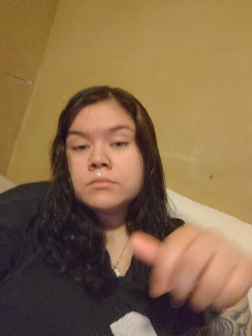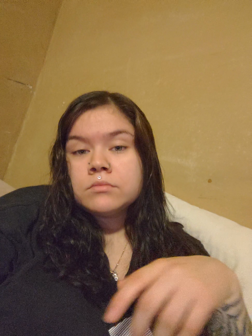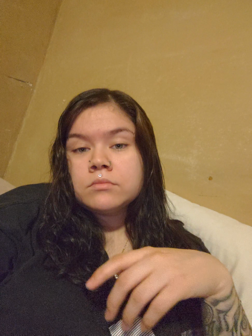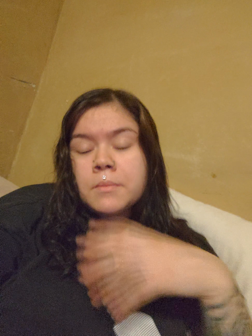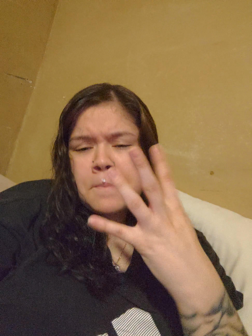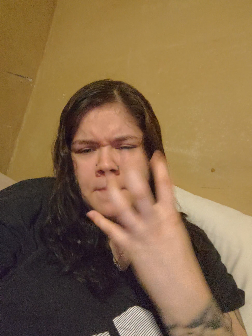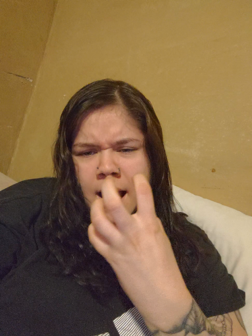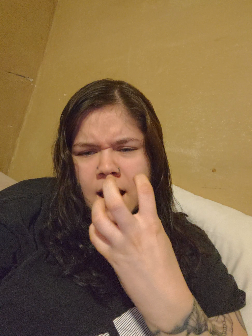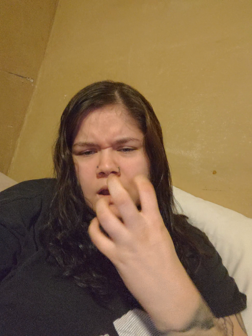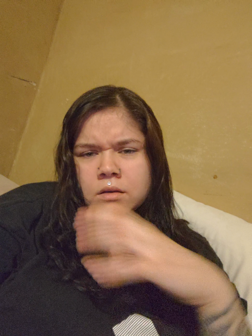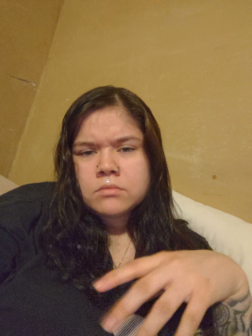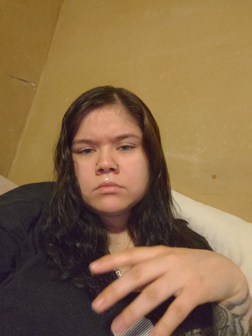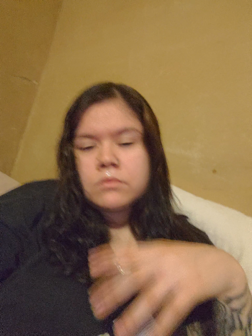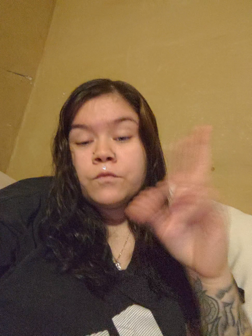mad